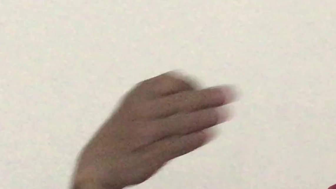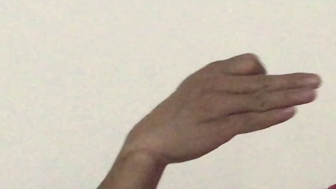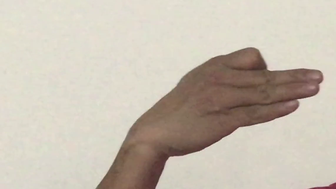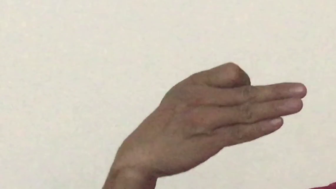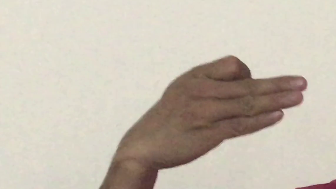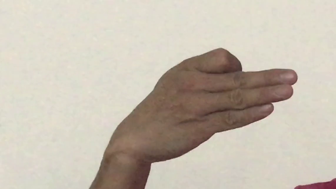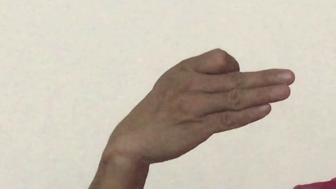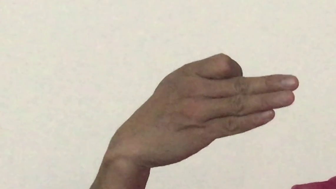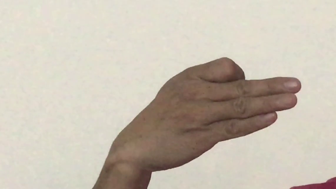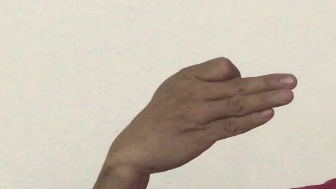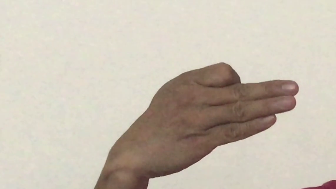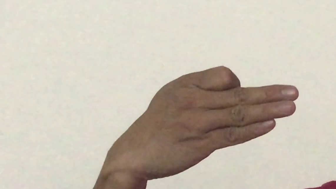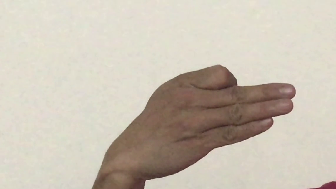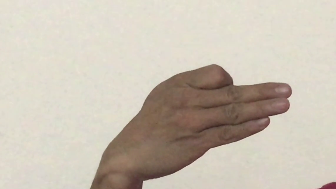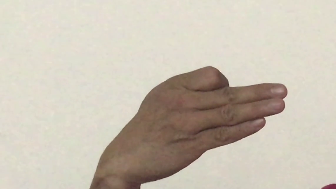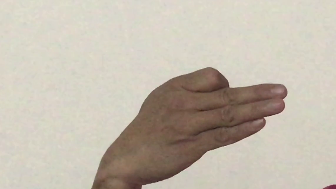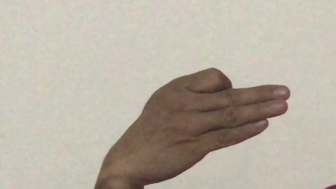ध